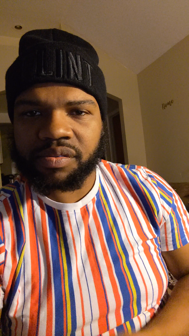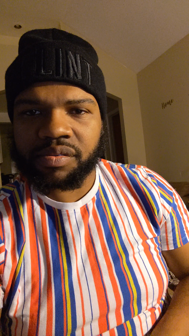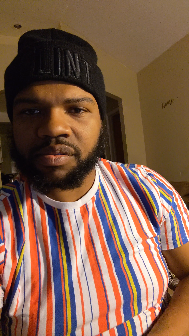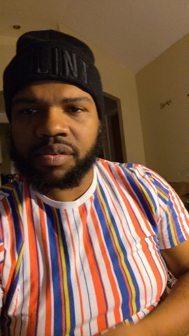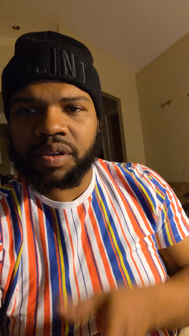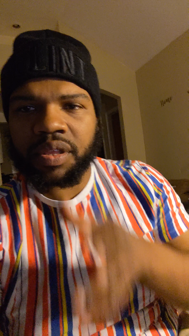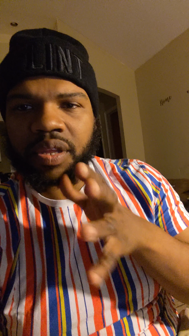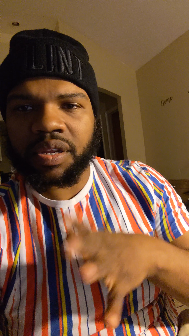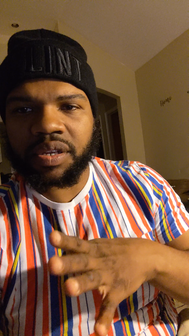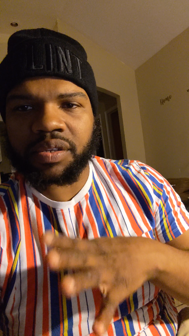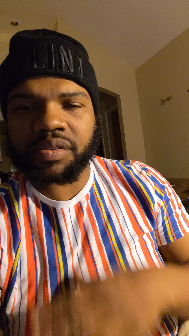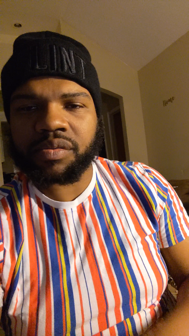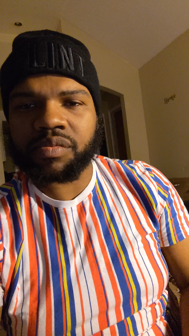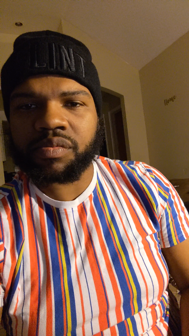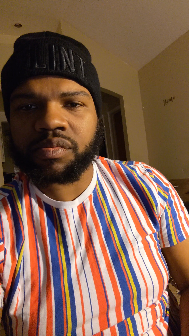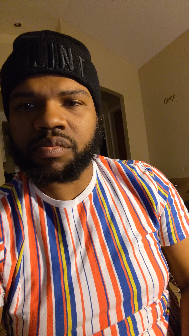lady